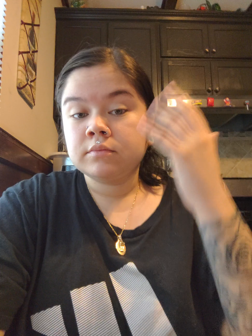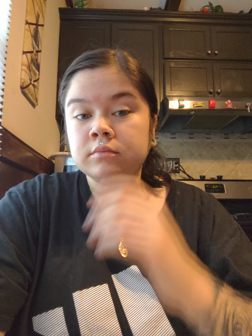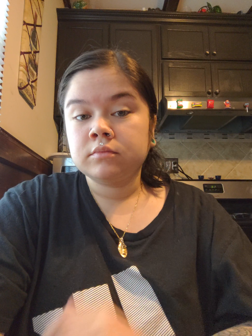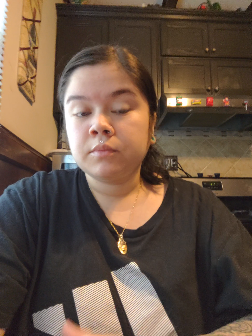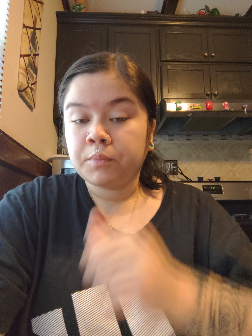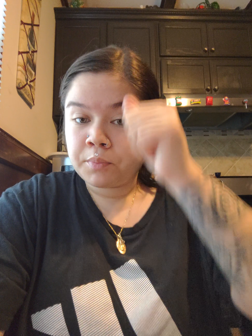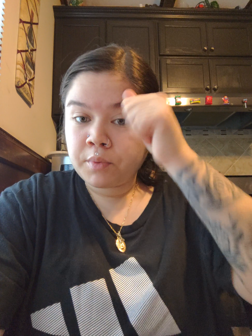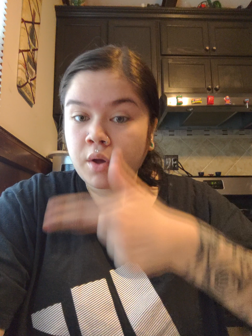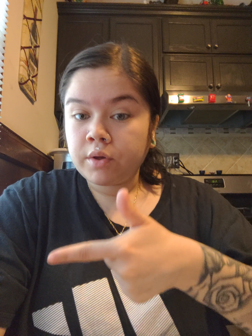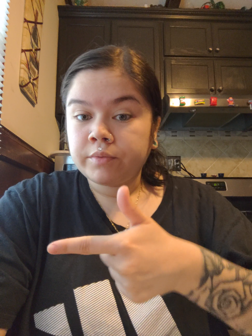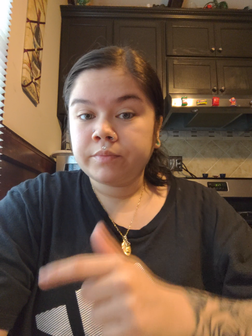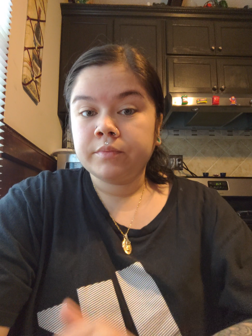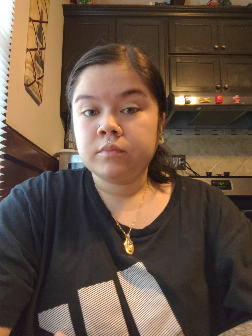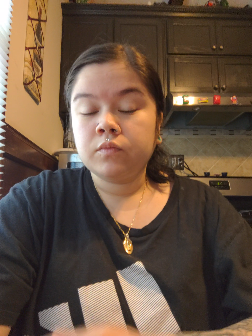brother